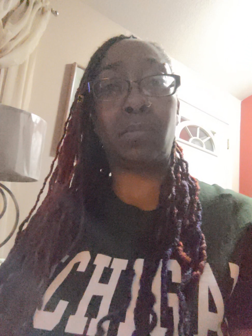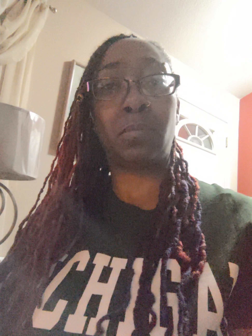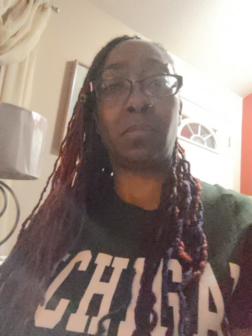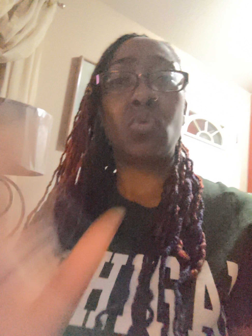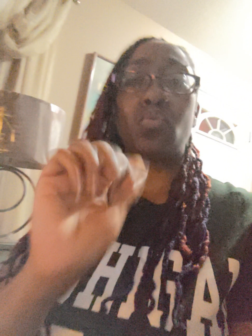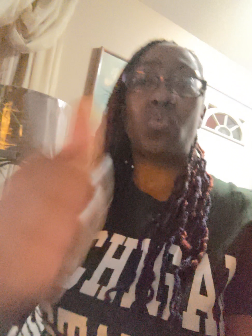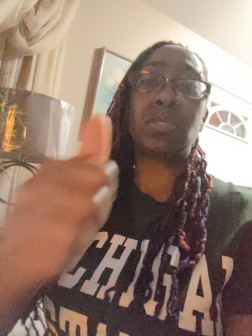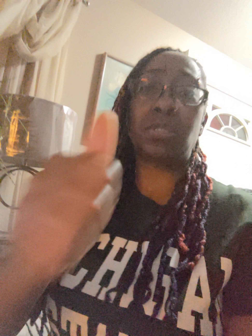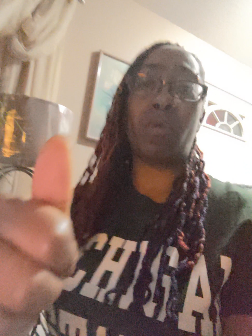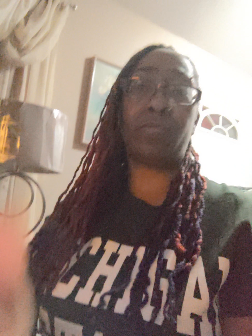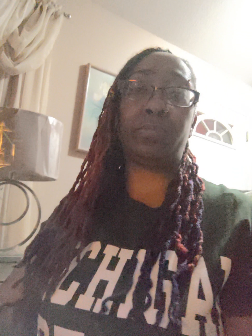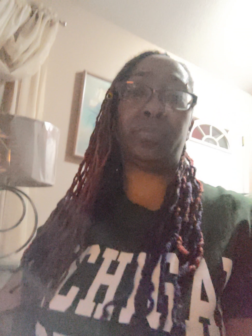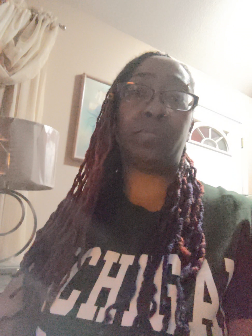yourself